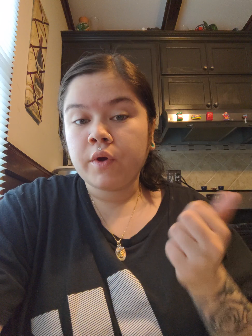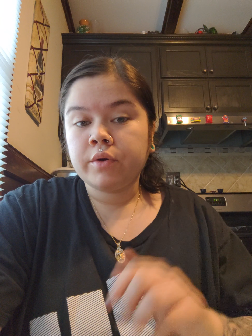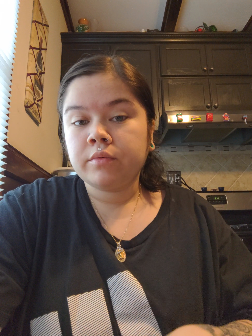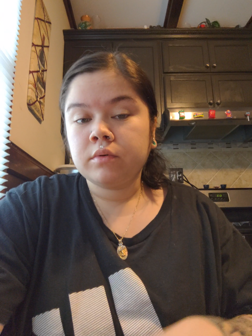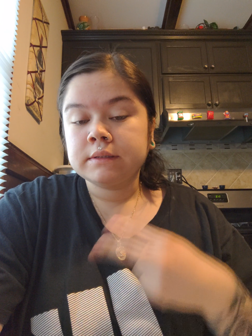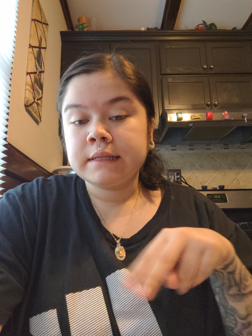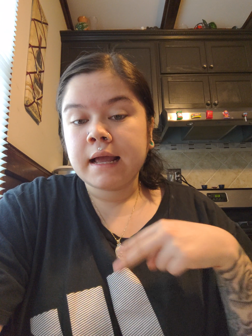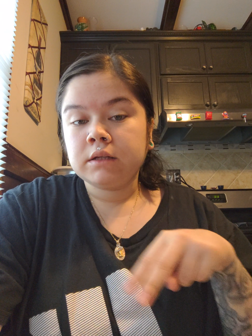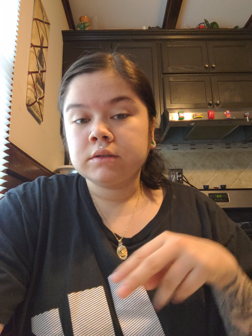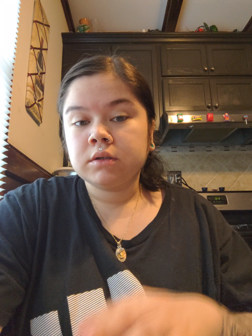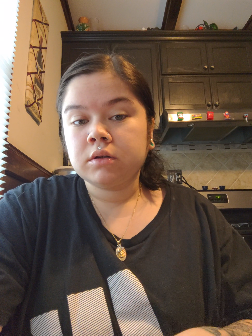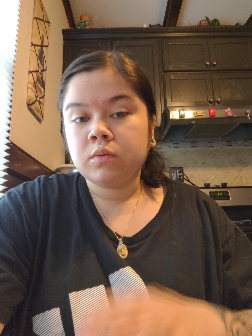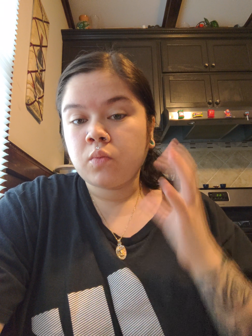dance